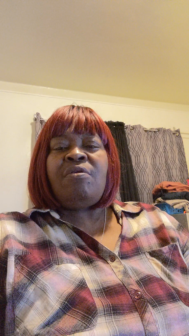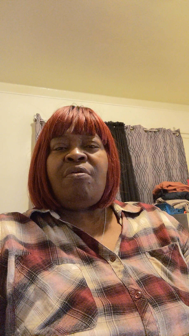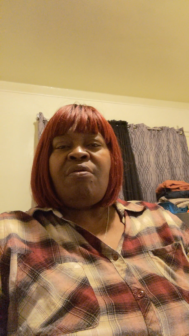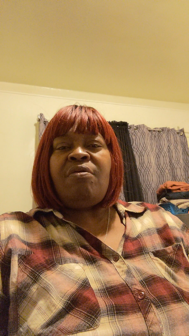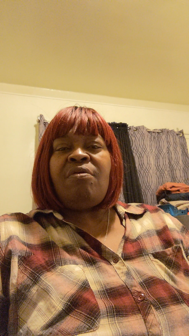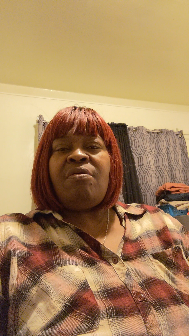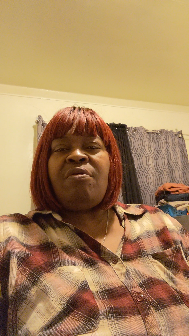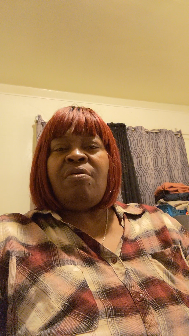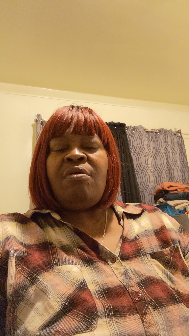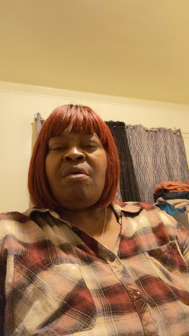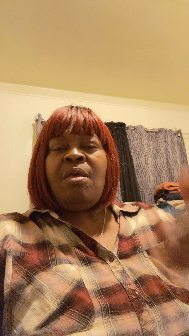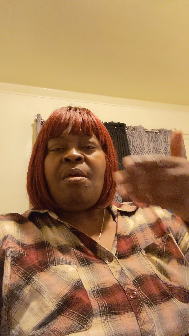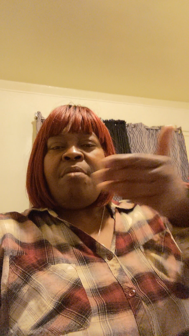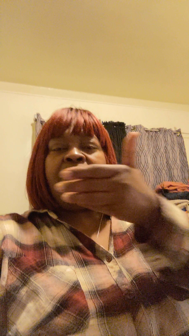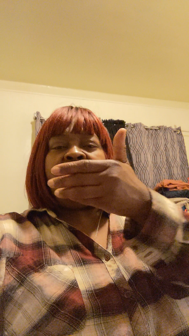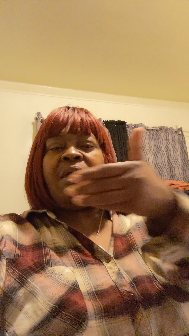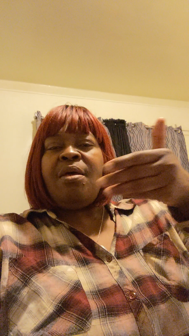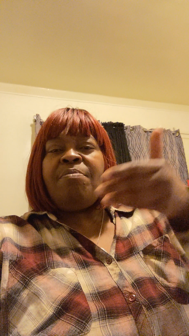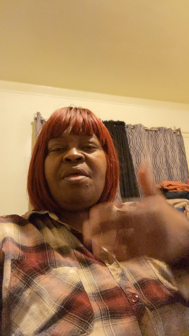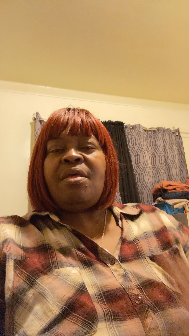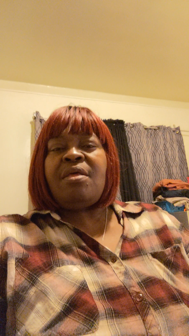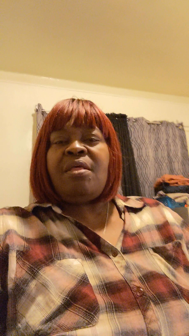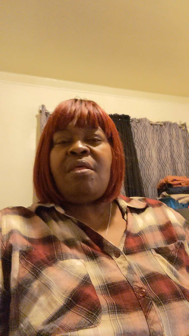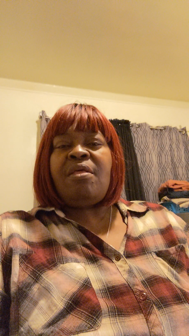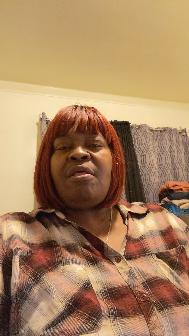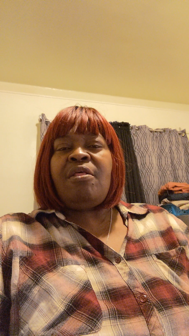baby